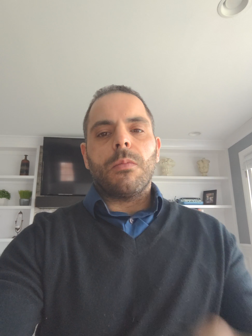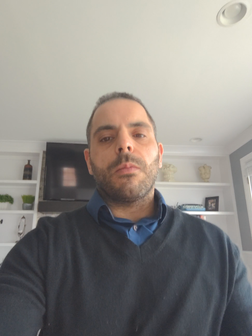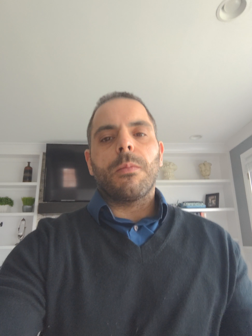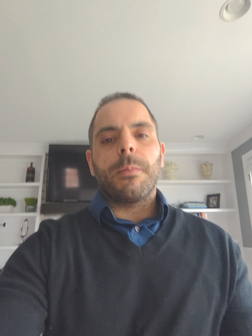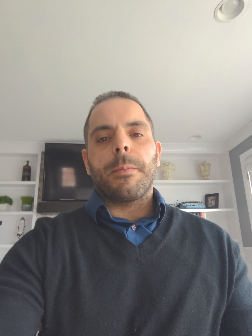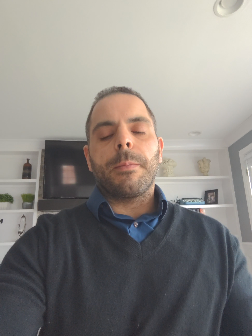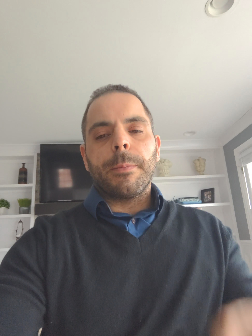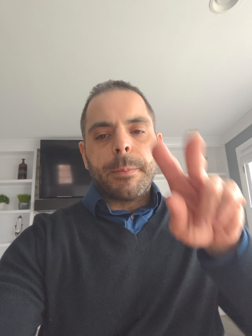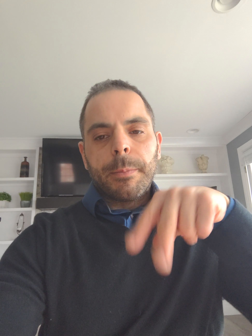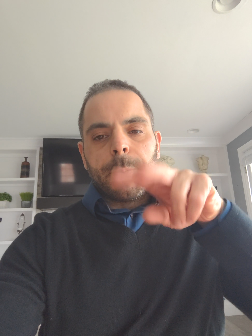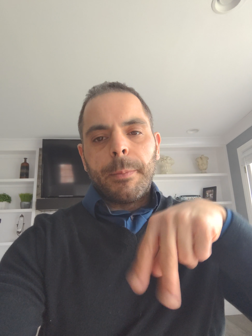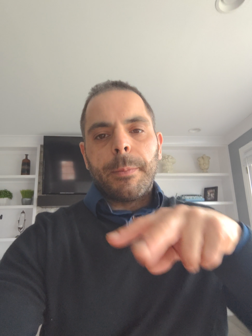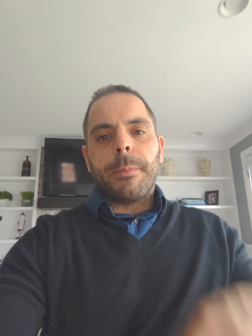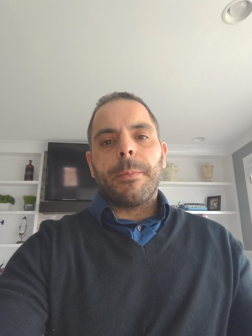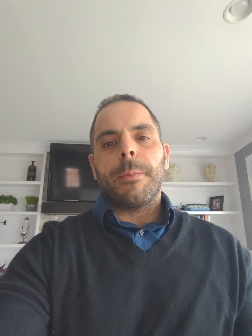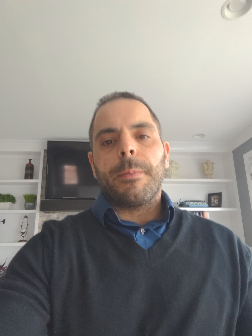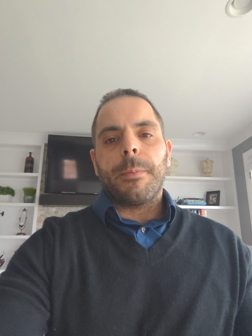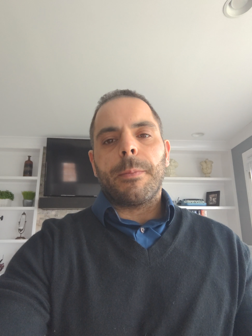read